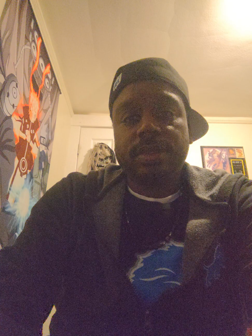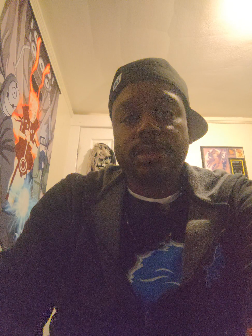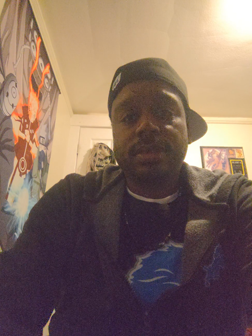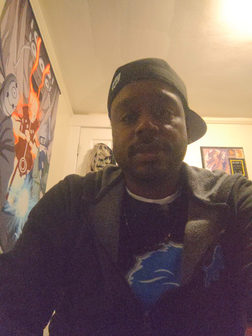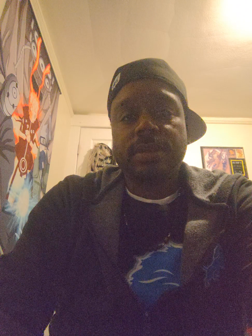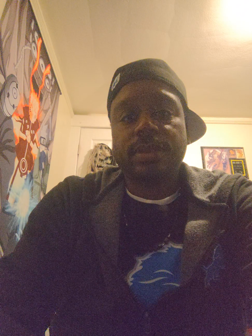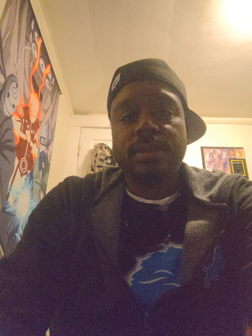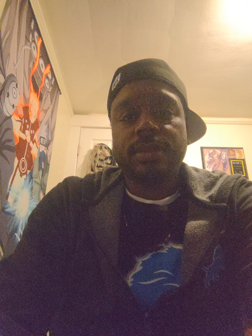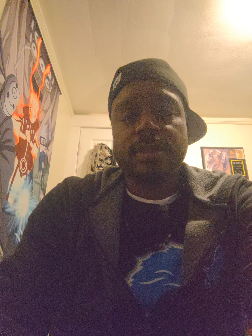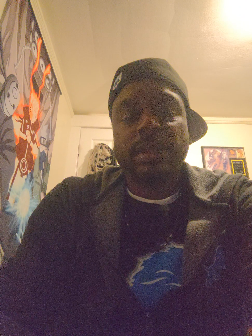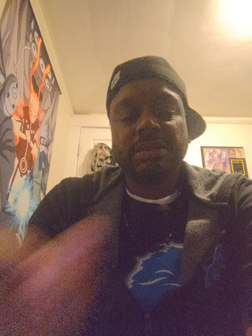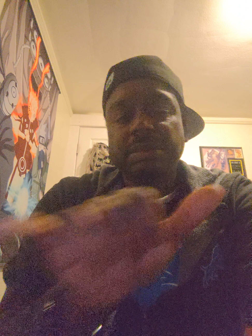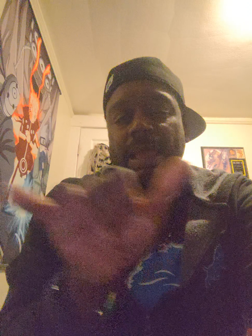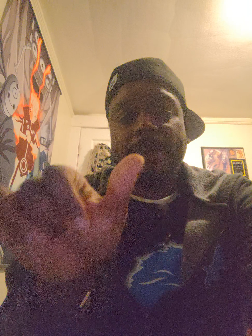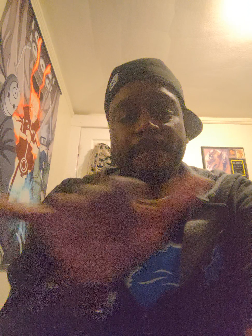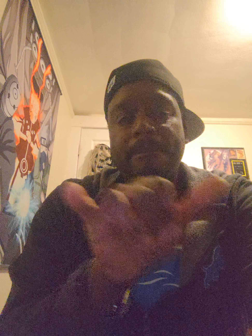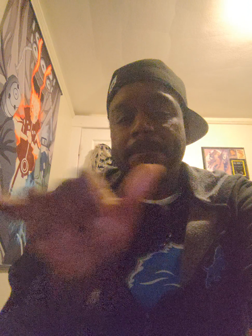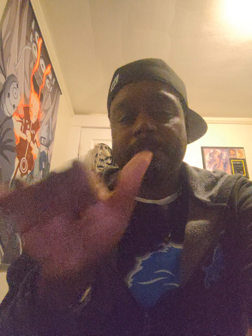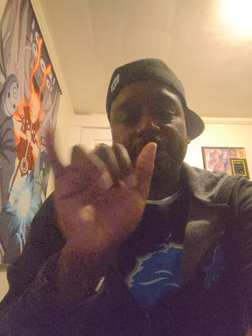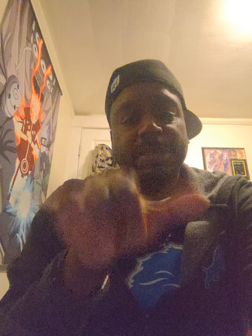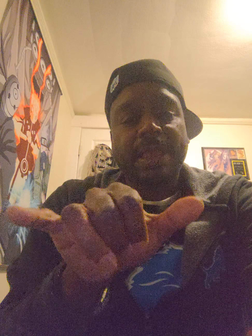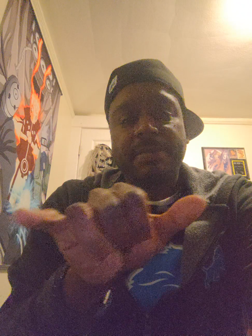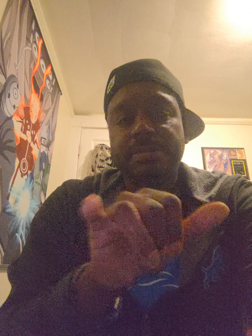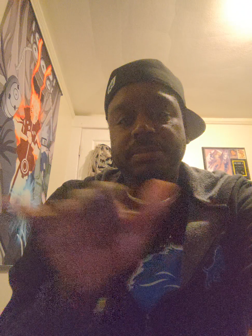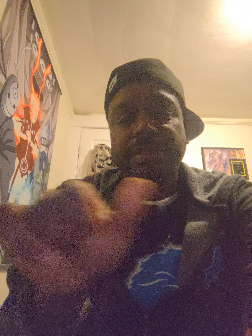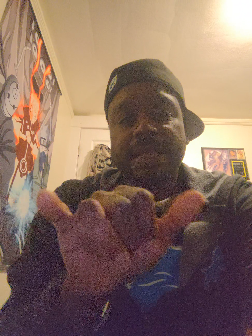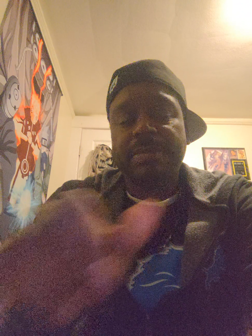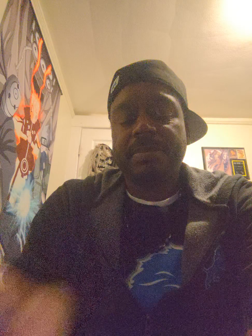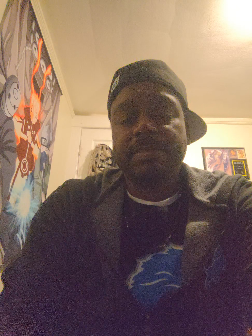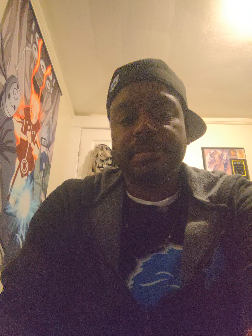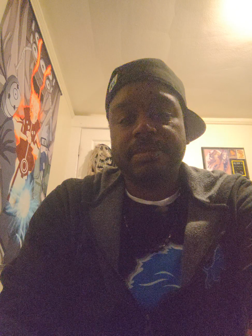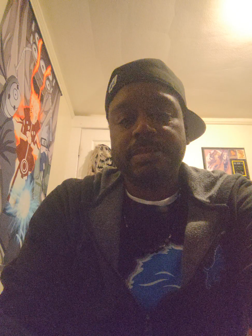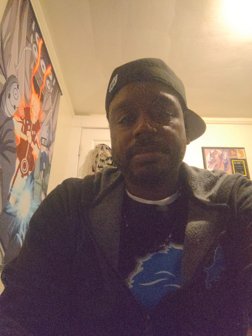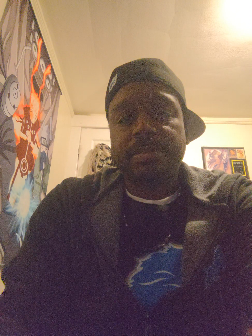same